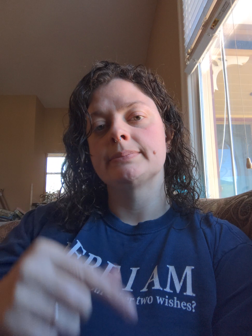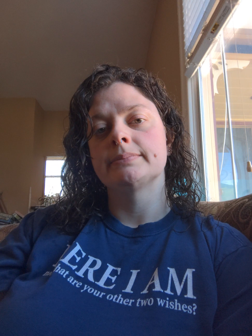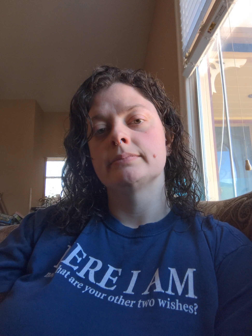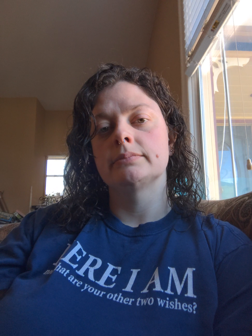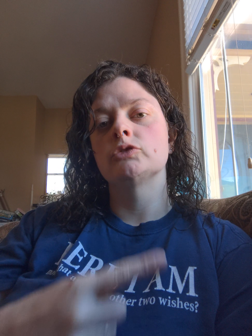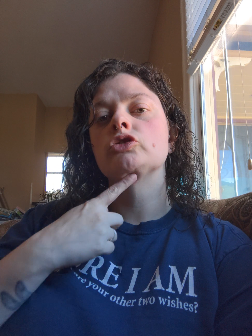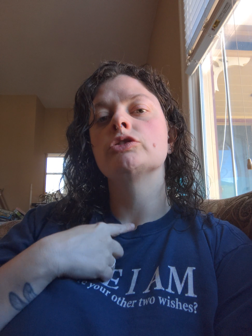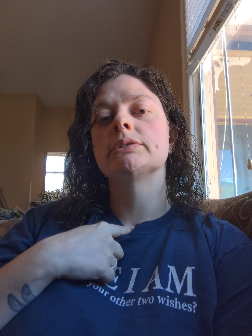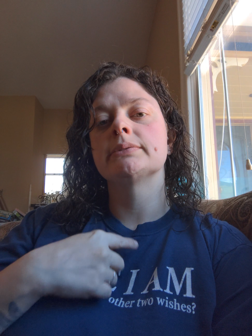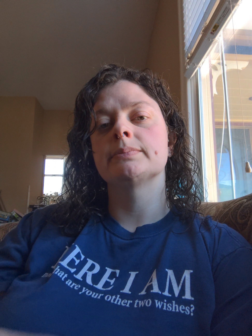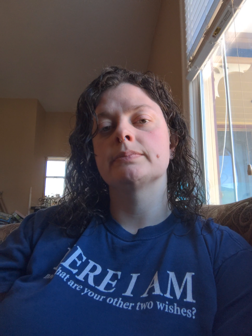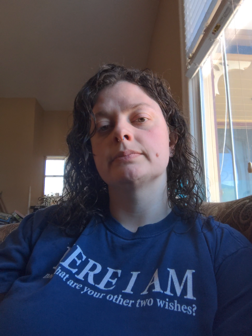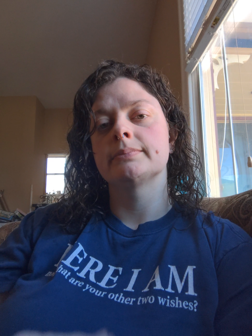thirsty